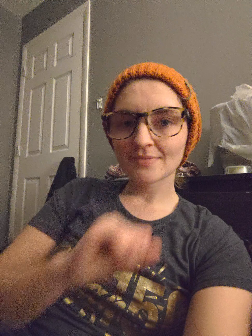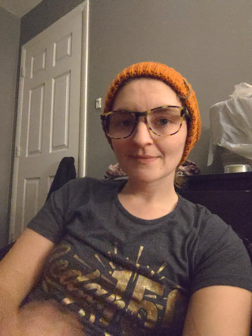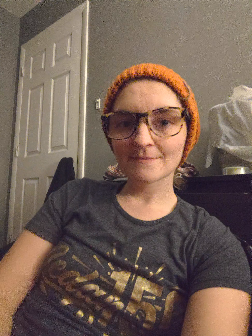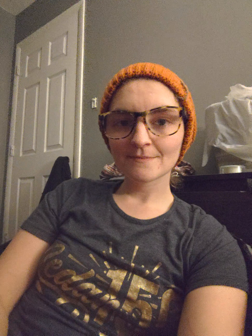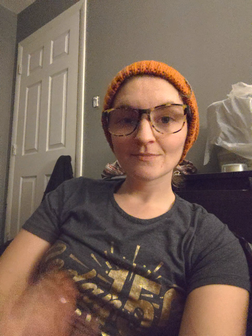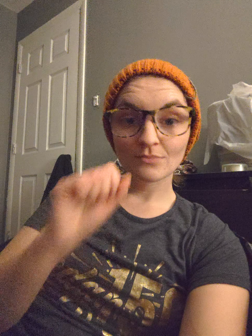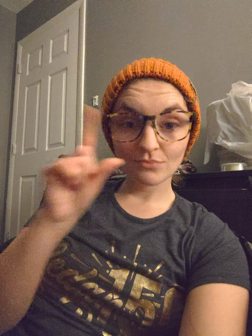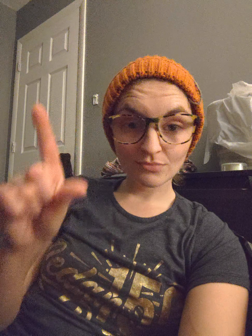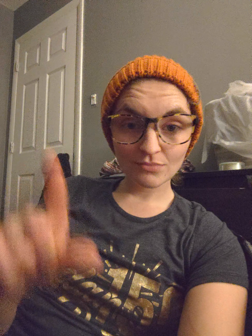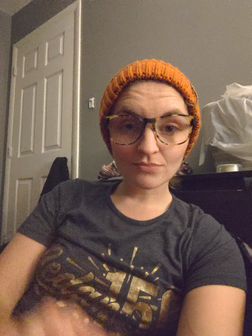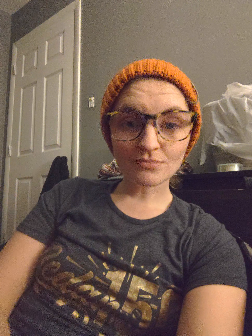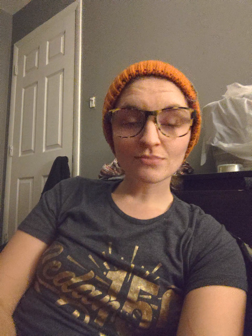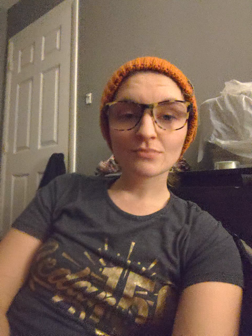awake